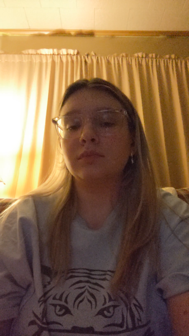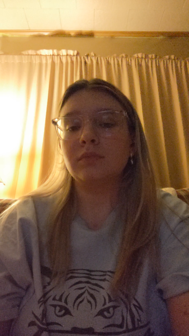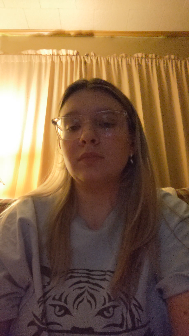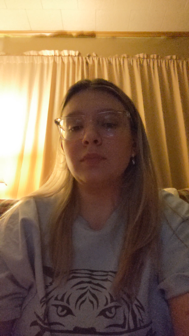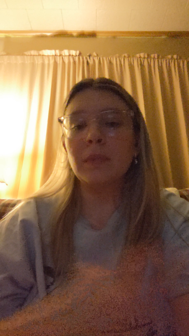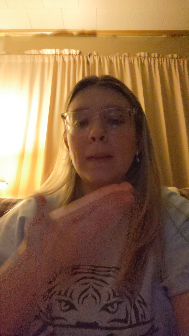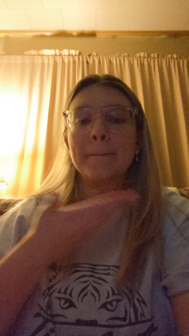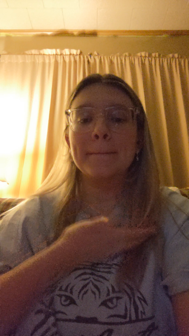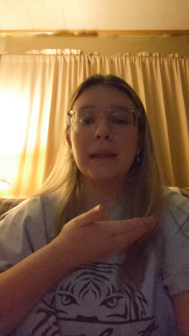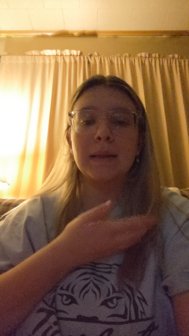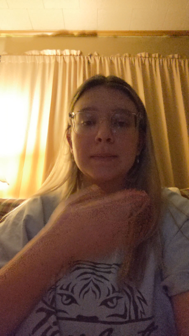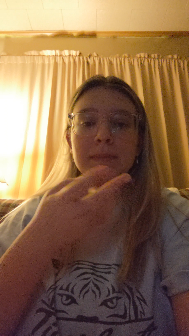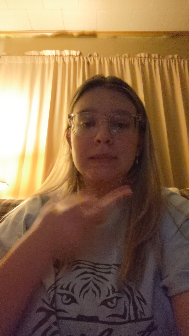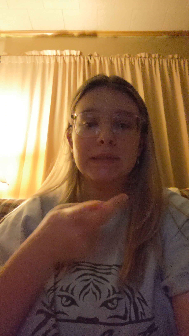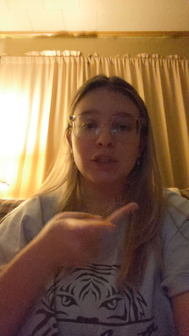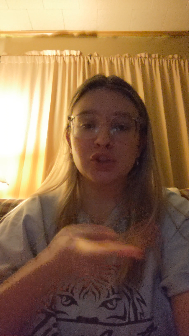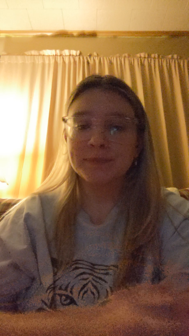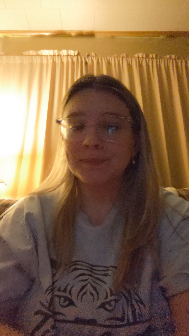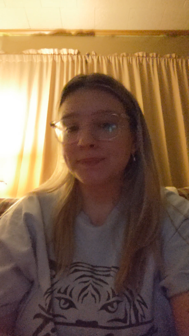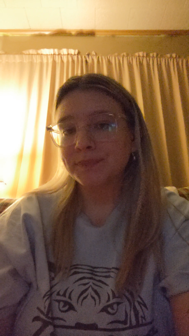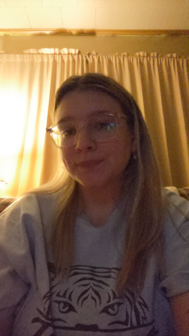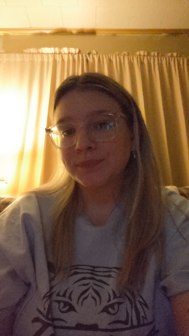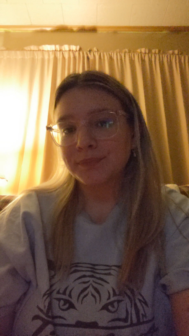babysitter